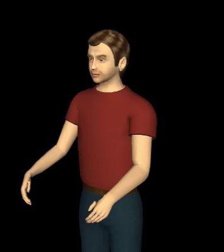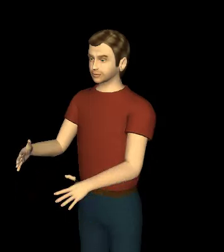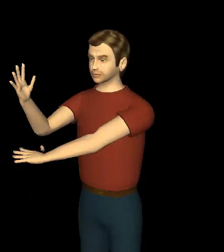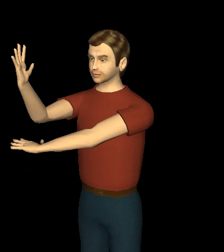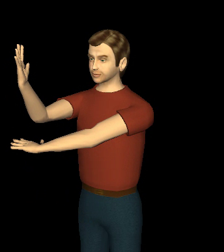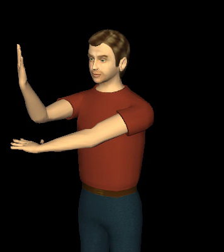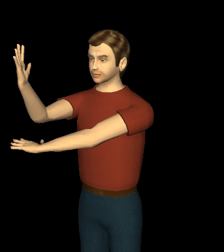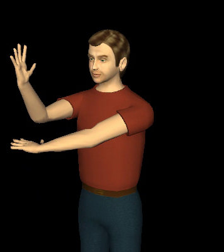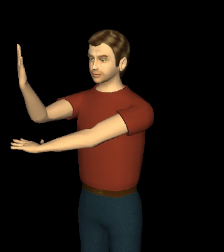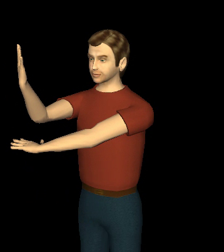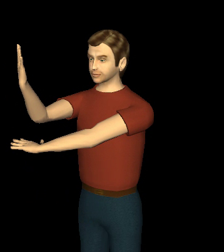شجرة